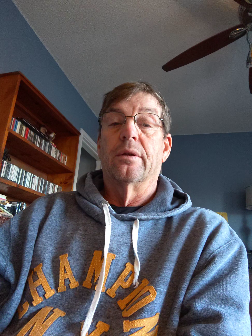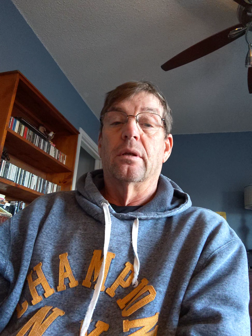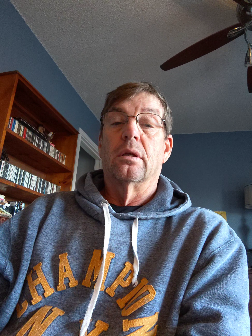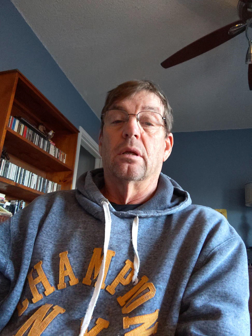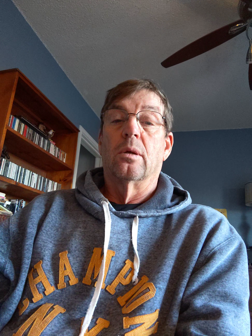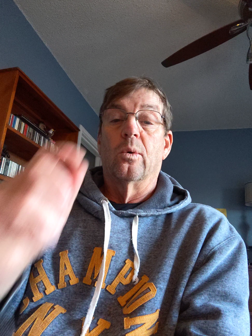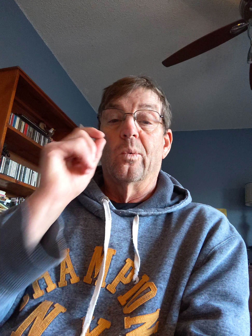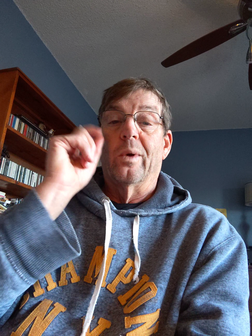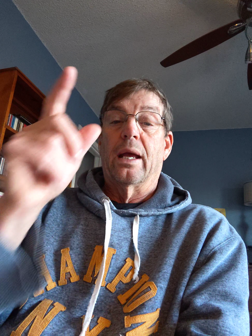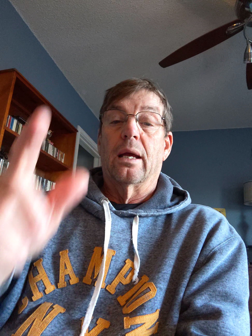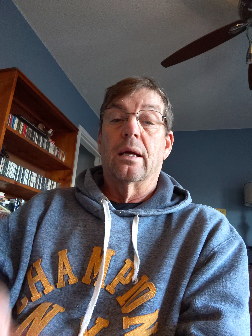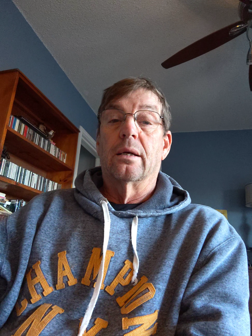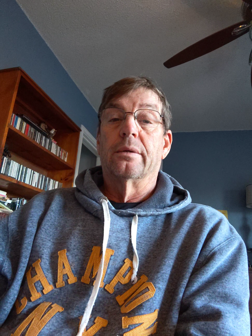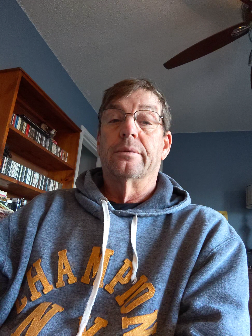wake